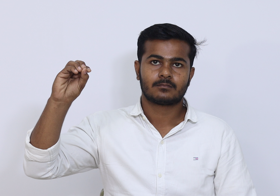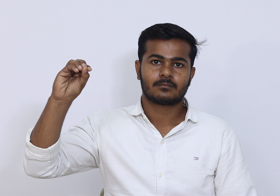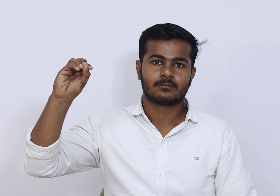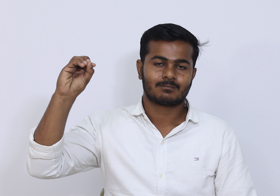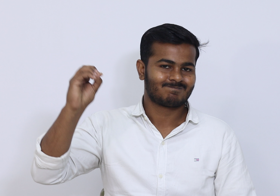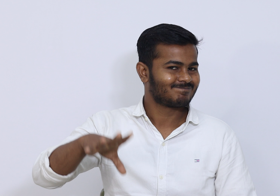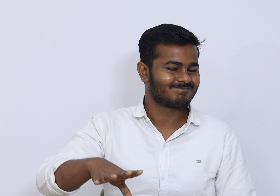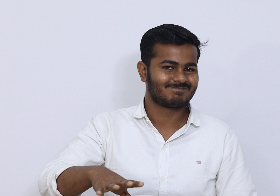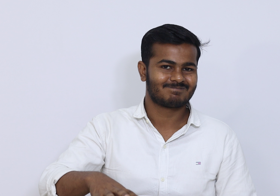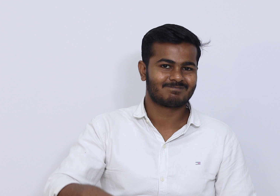bad